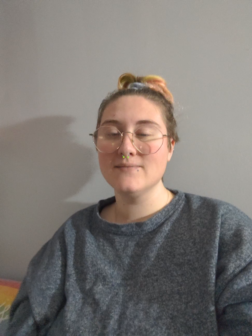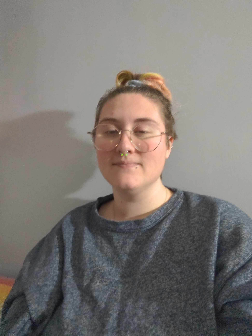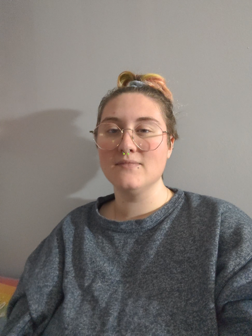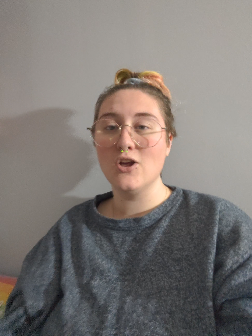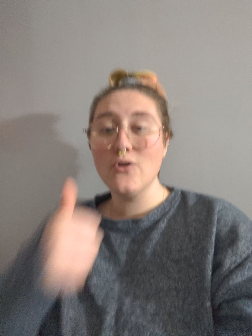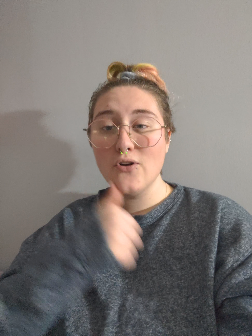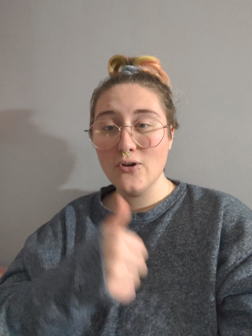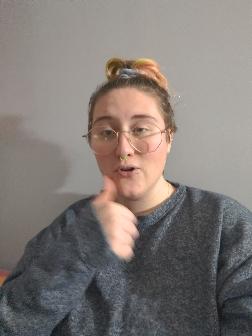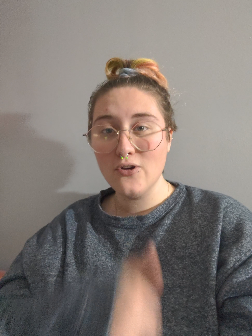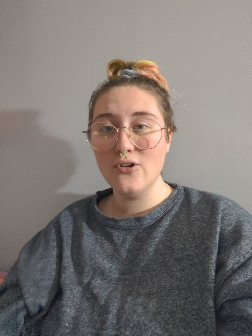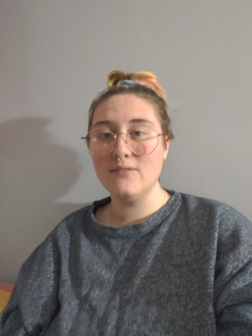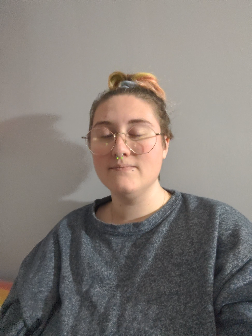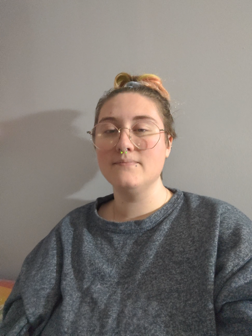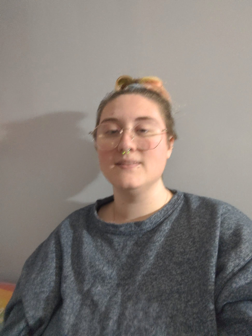girl